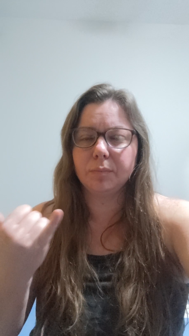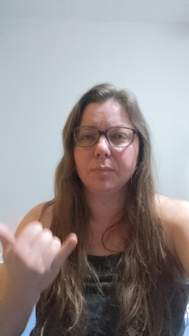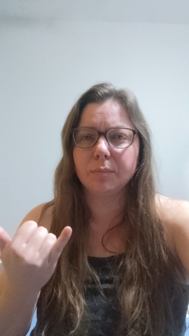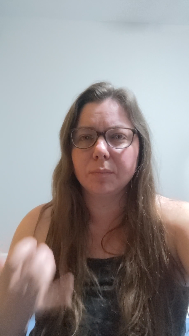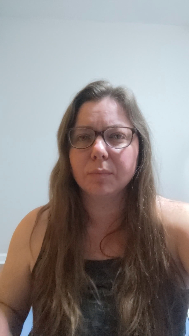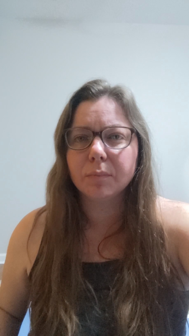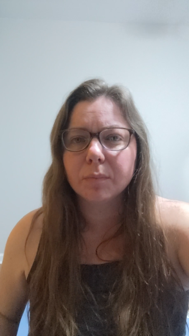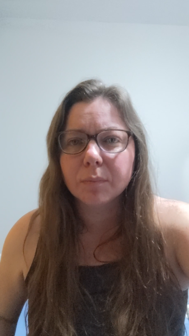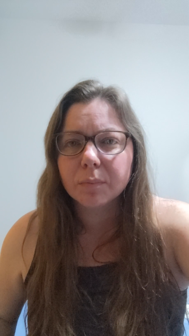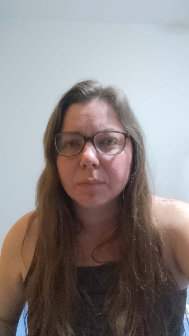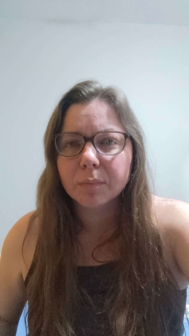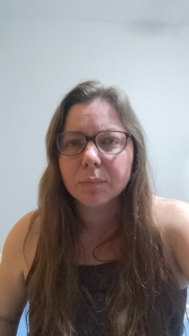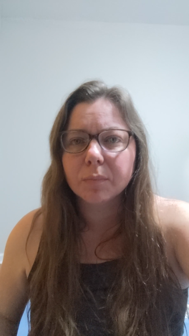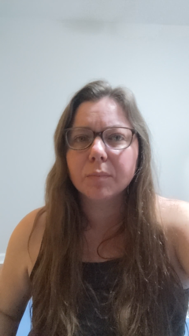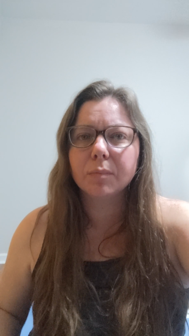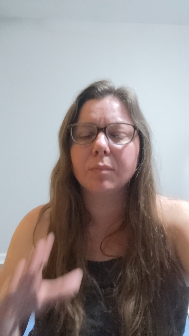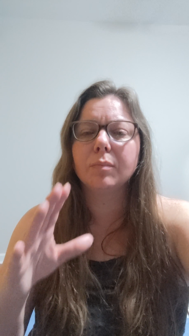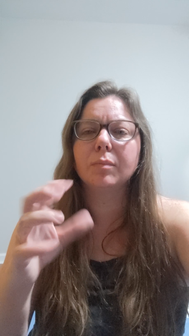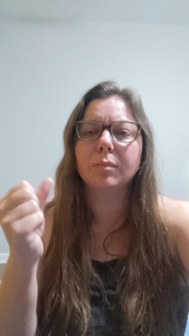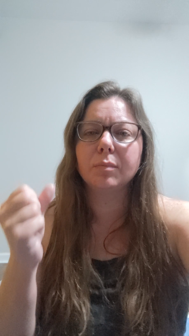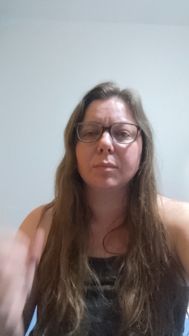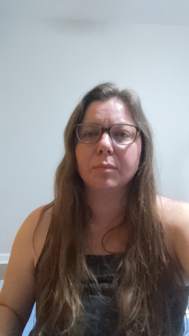get